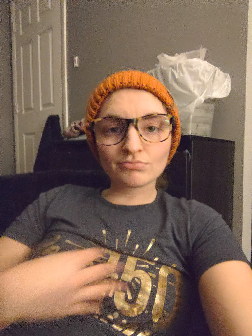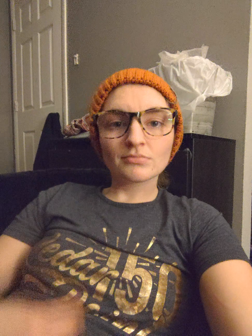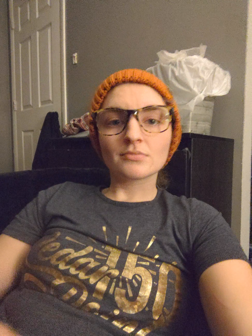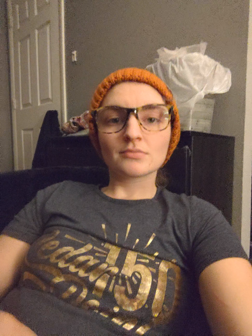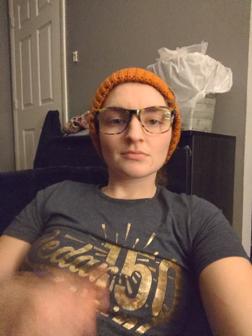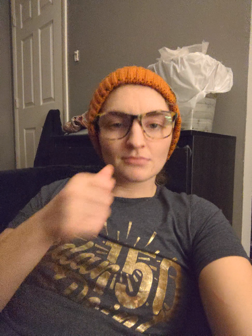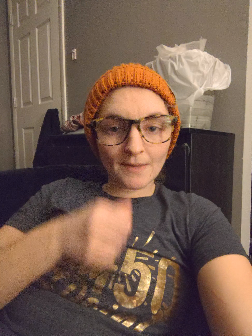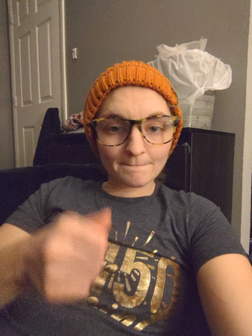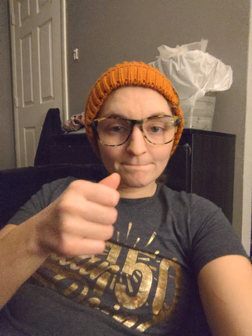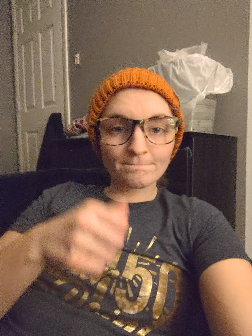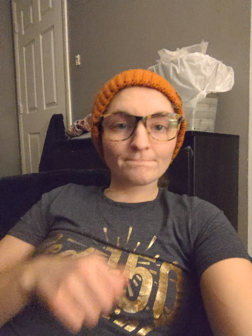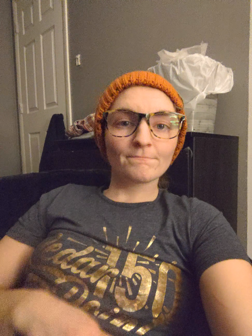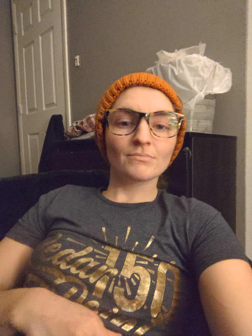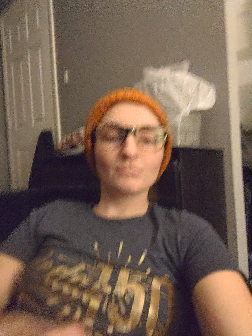hide